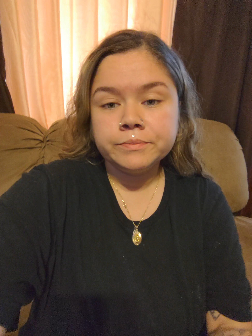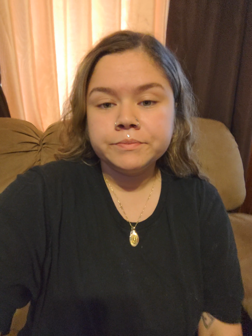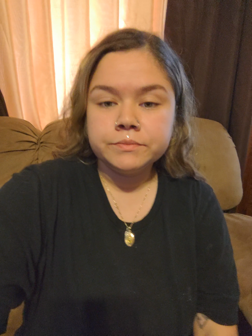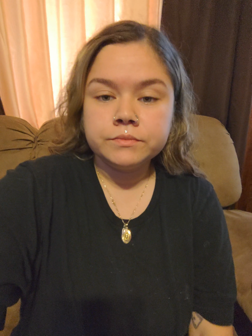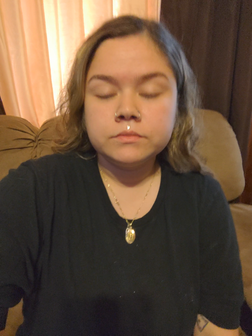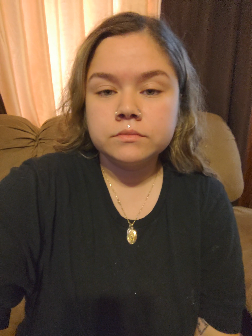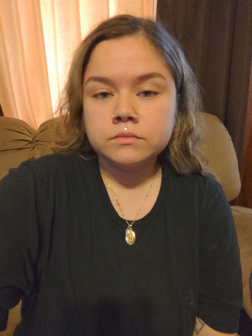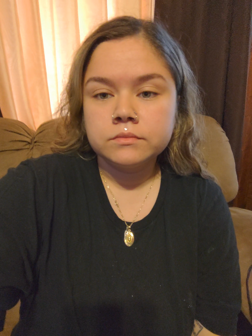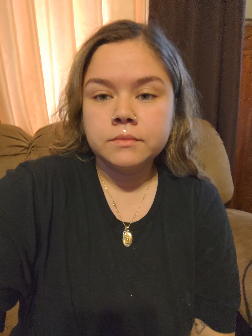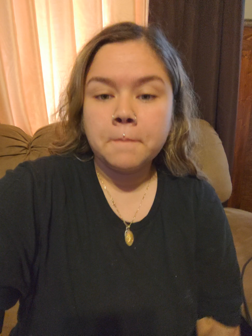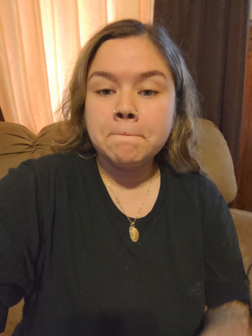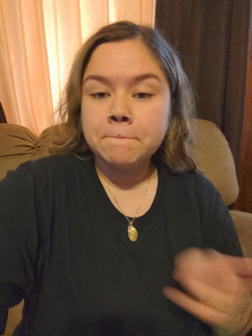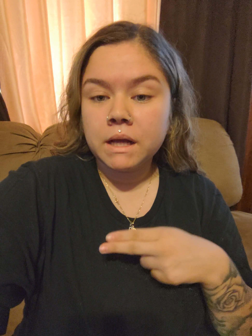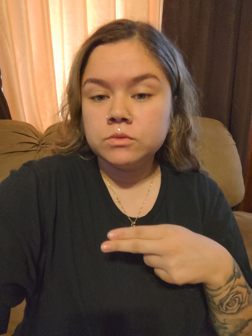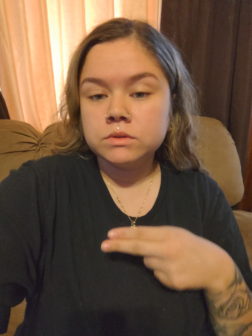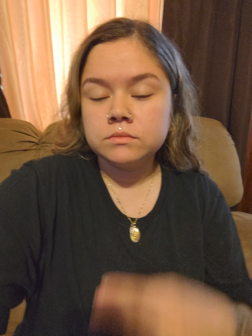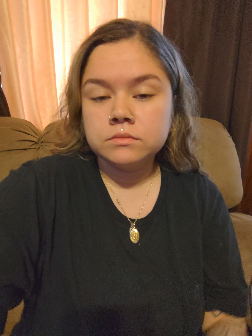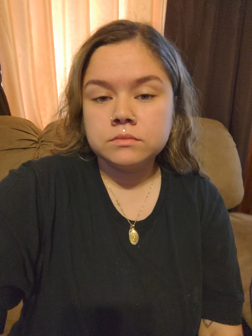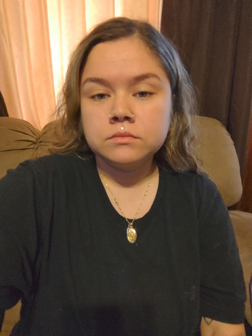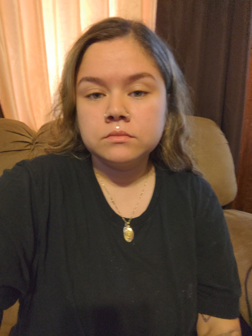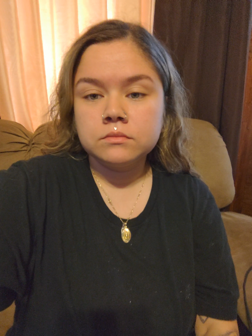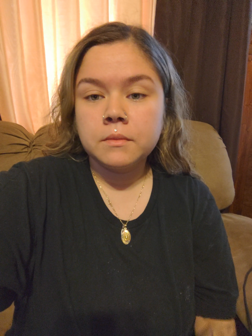belt